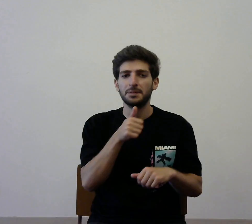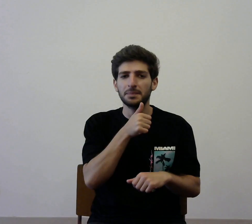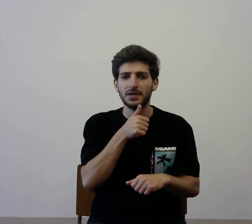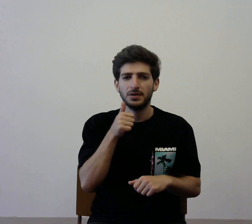parol